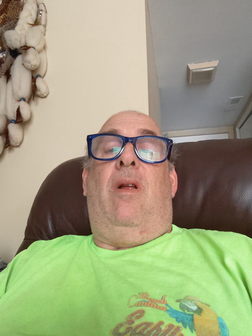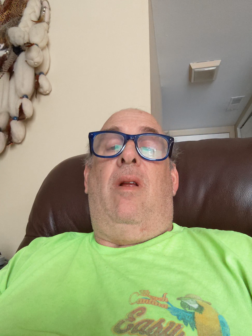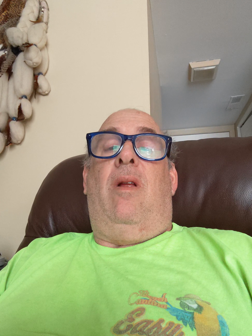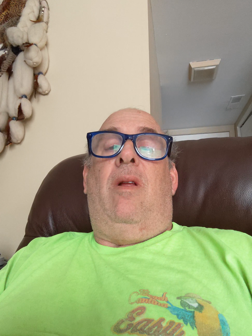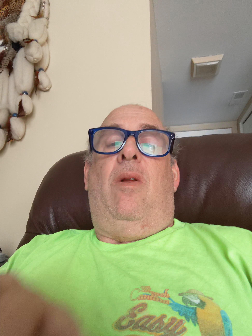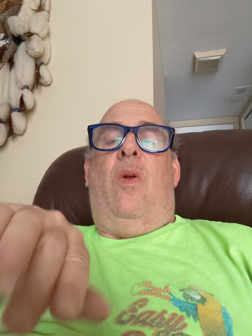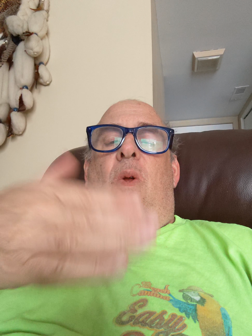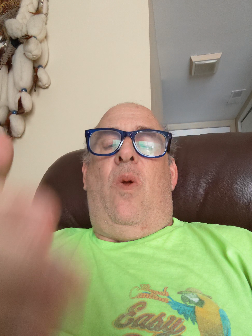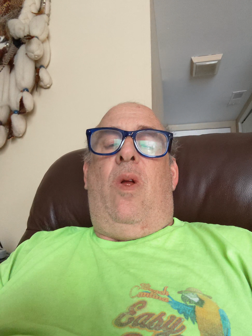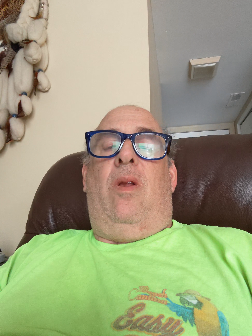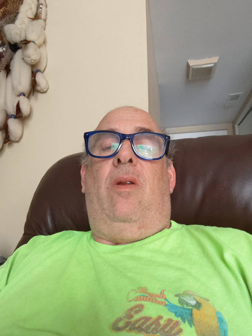all